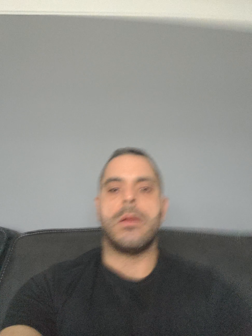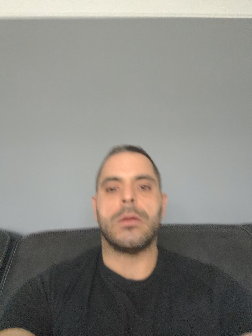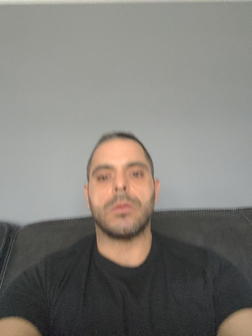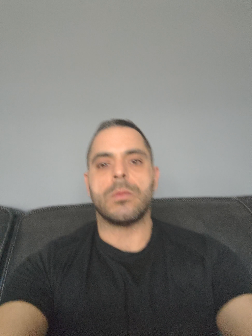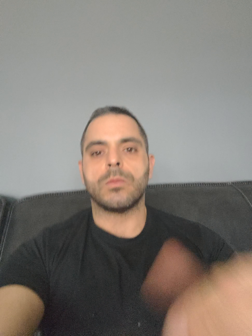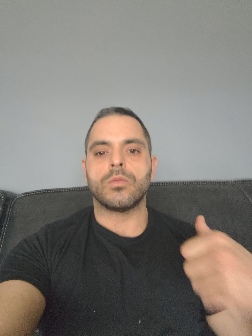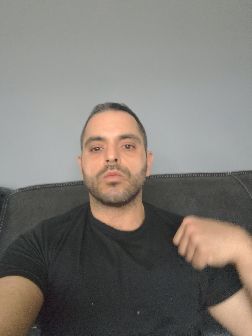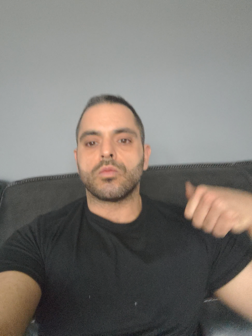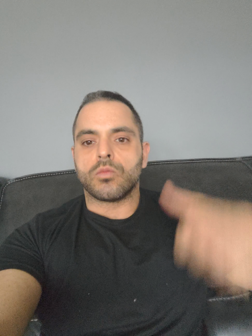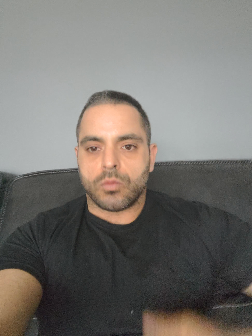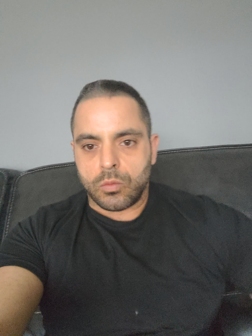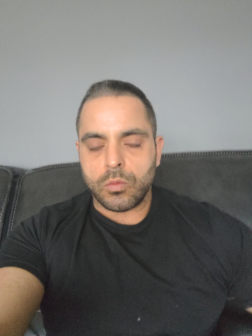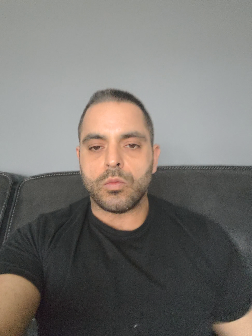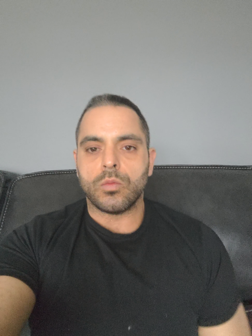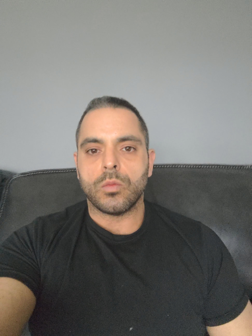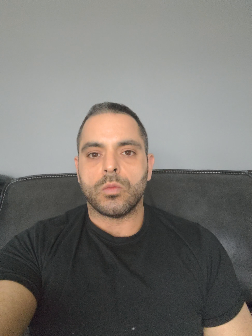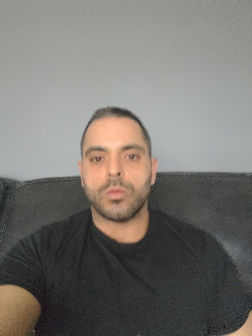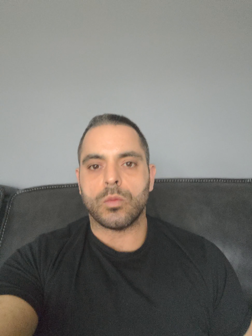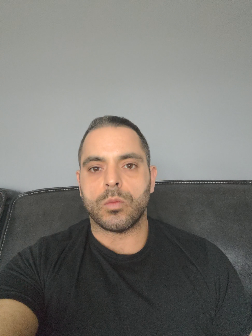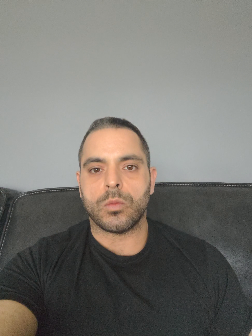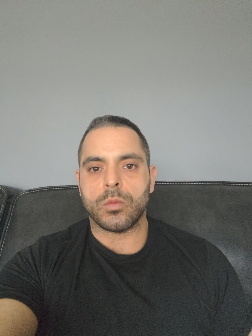jacket